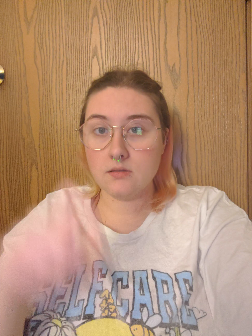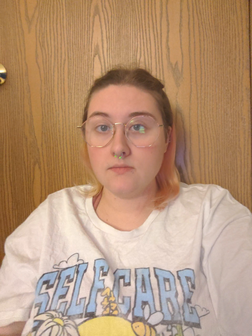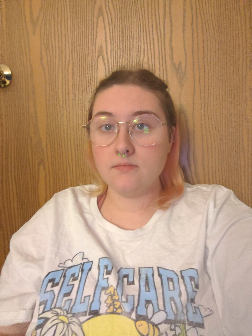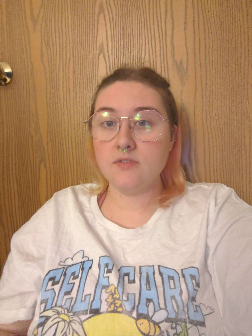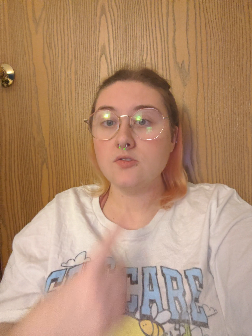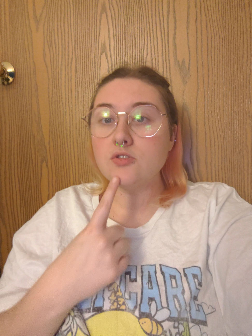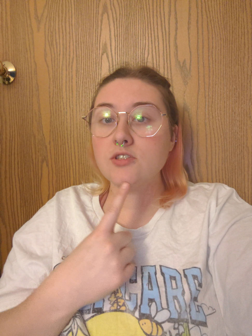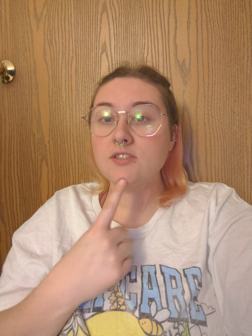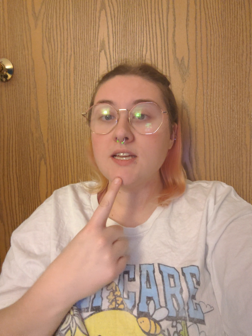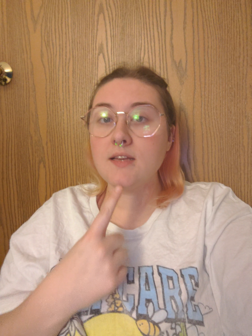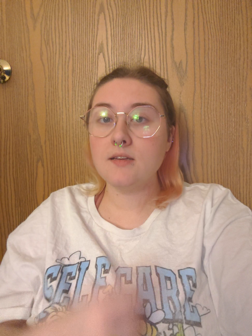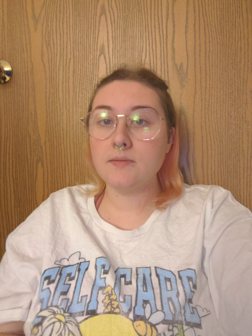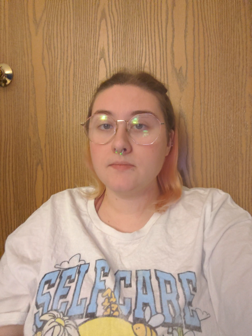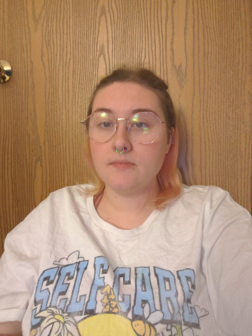chin